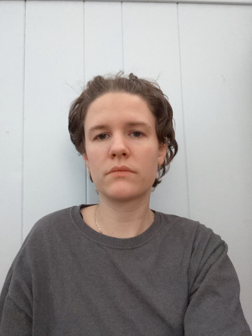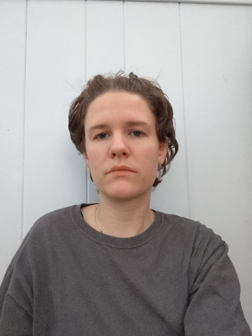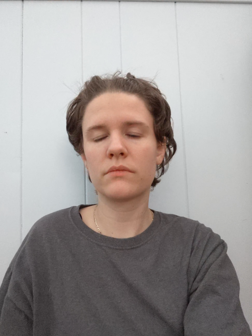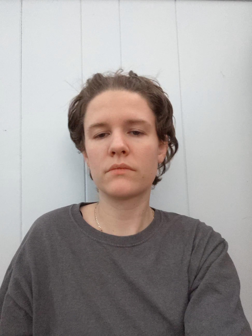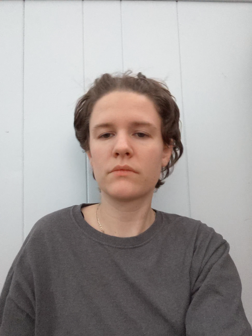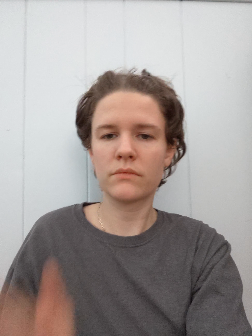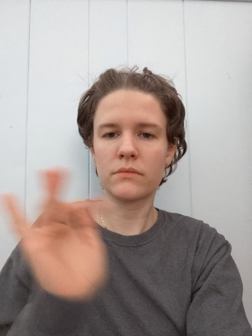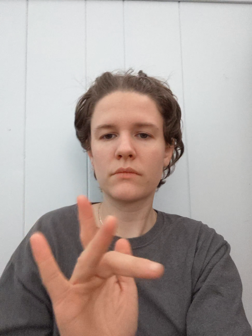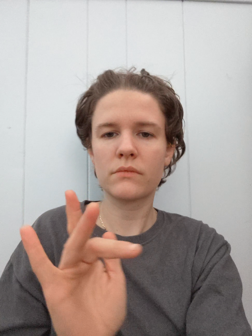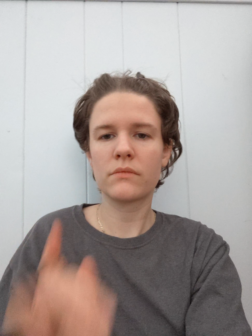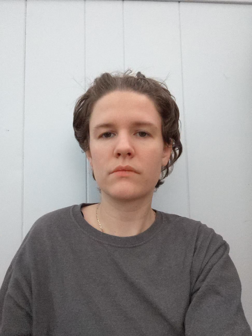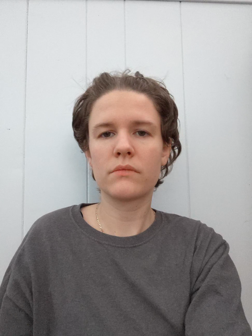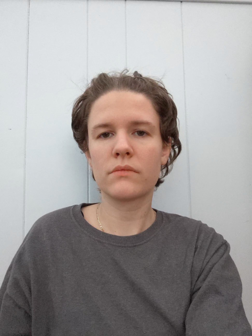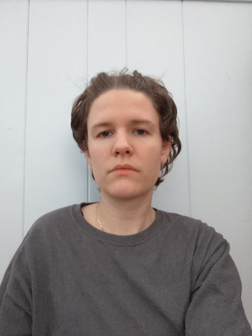touch